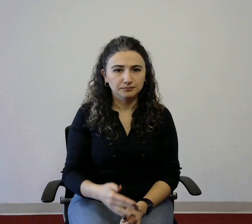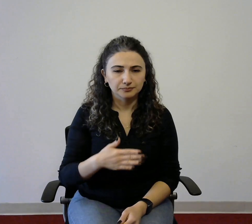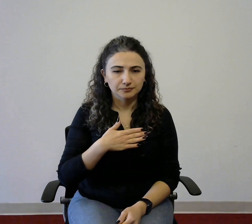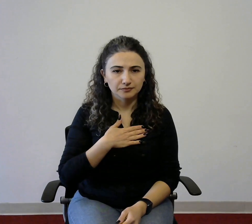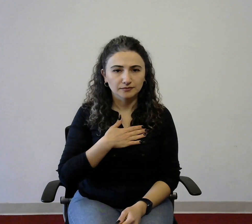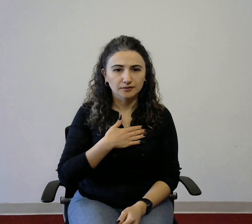mən